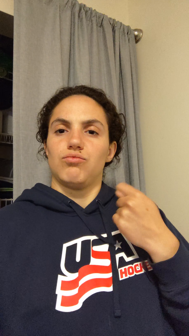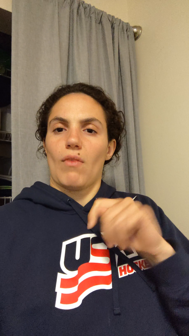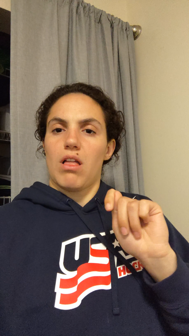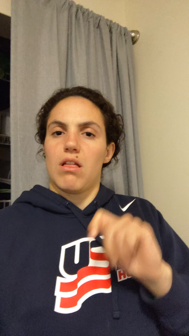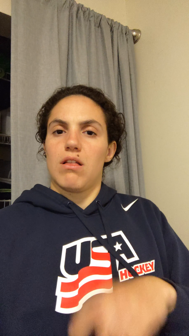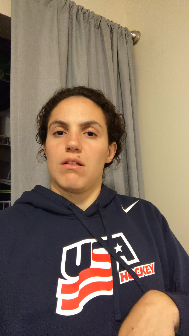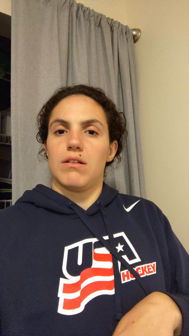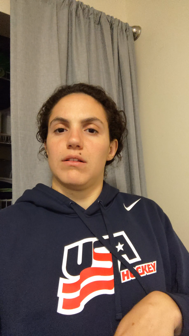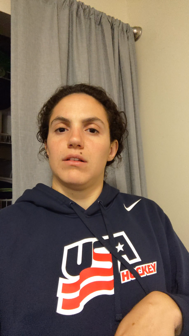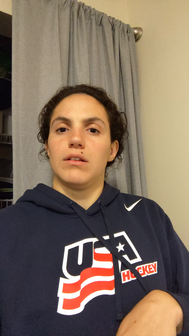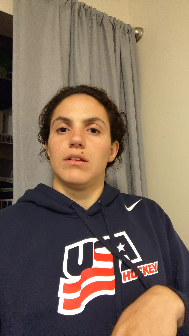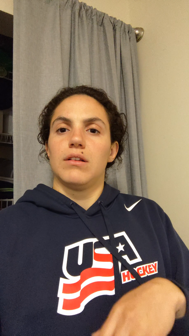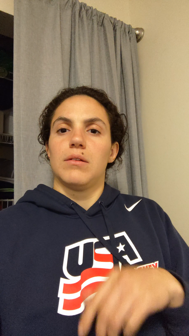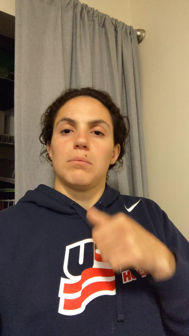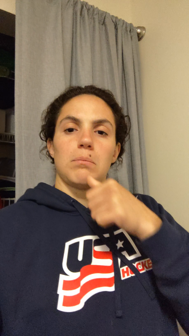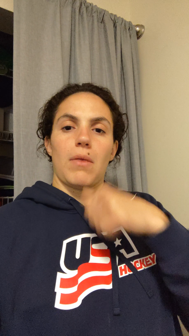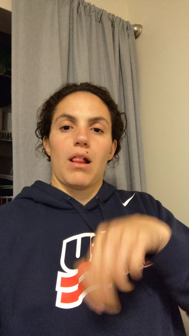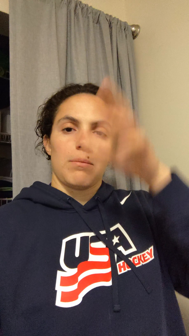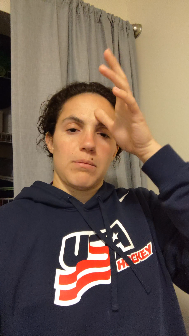mailman